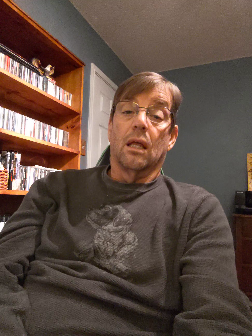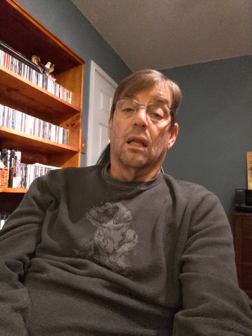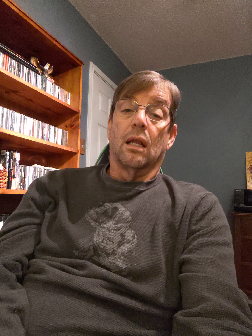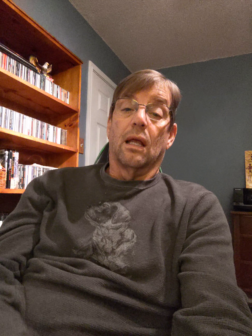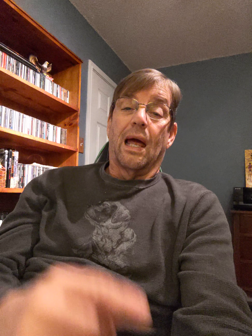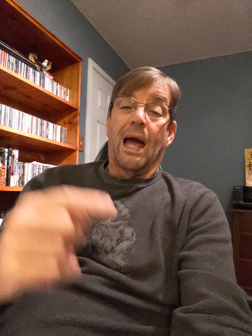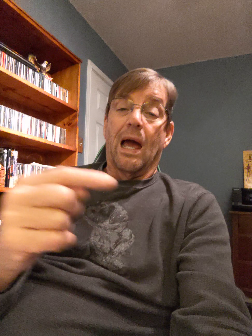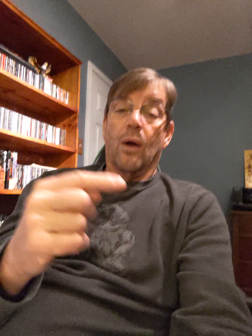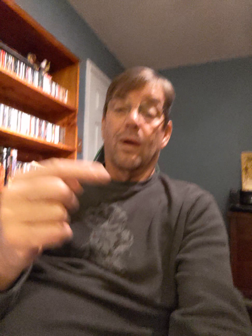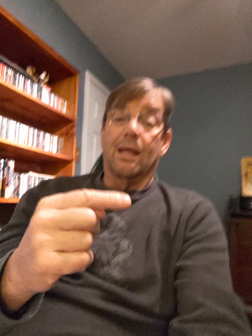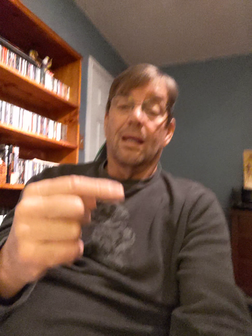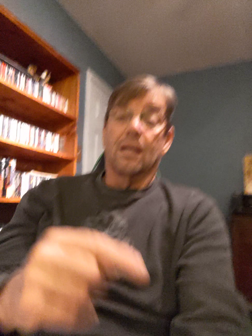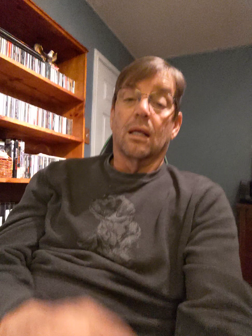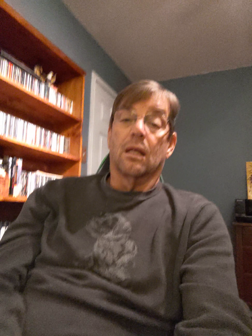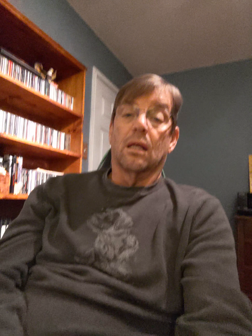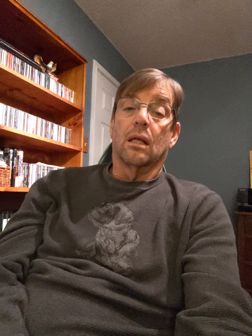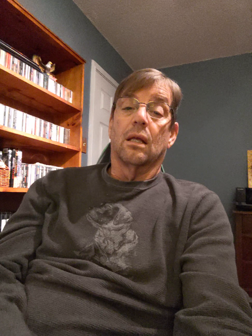owie